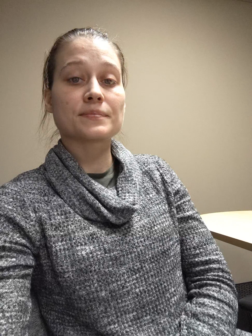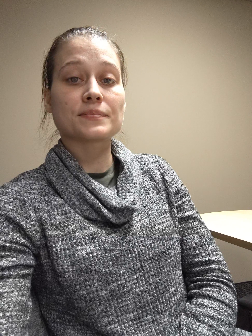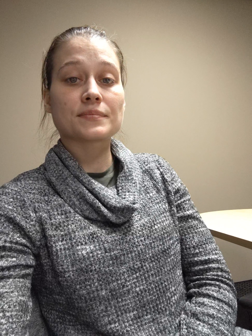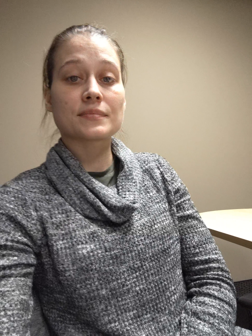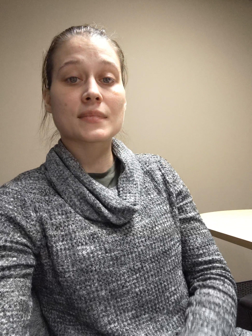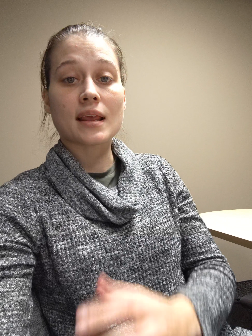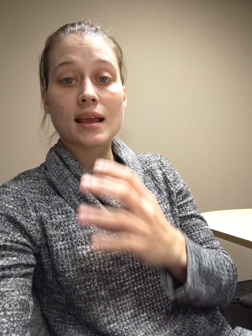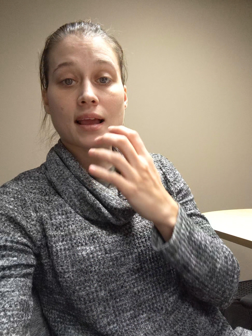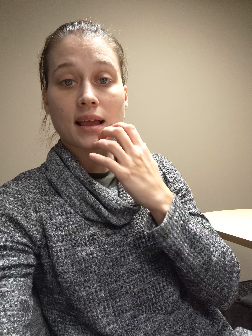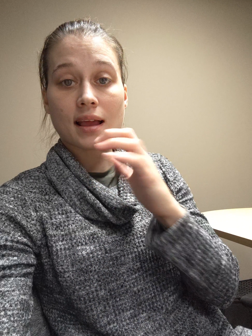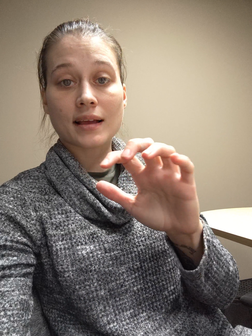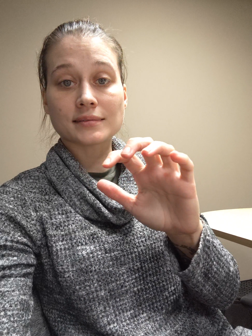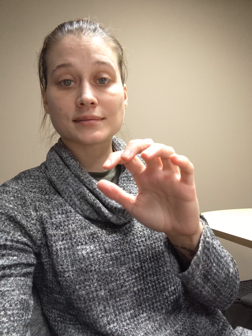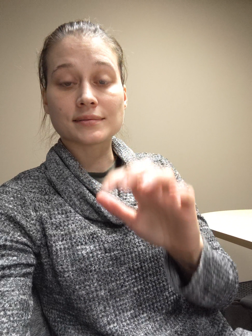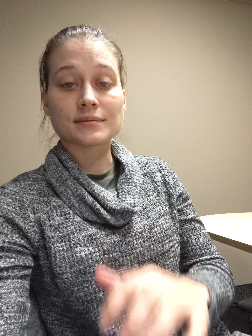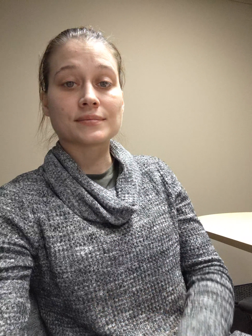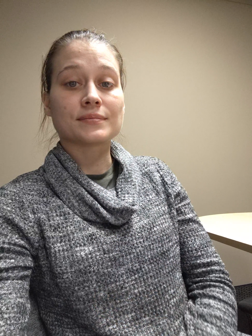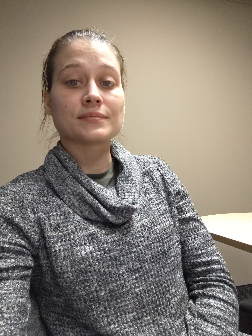hot